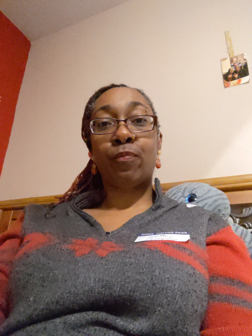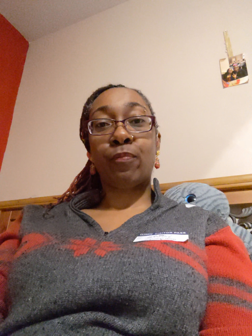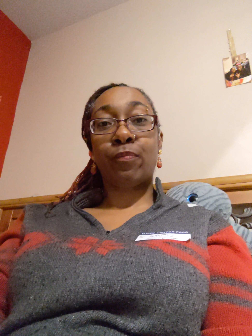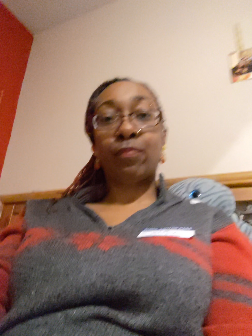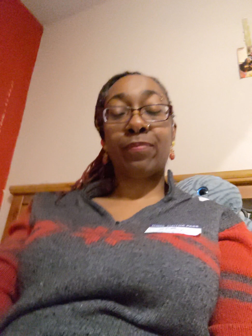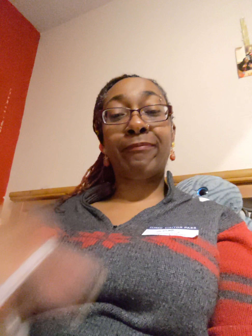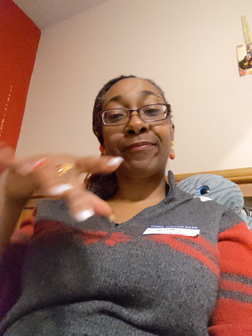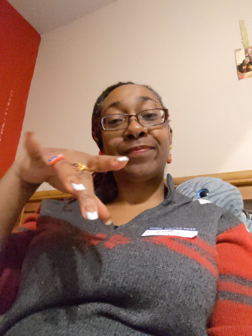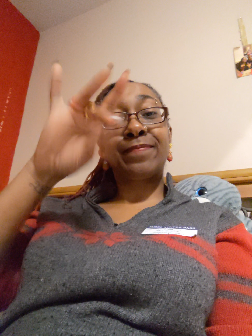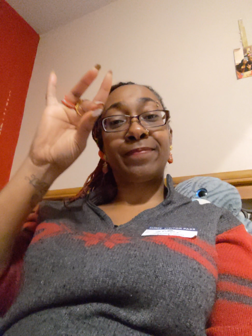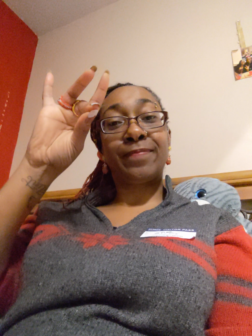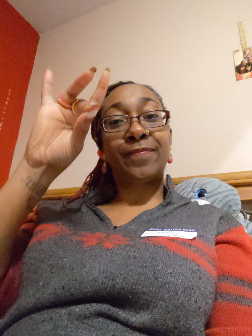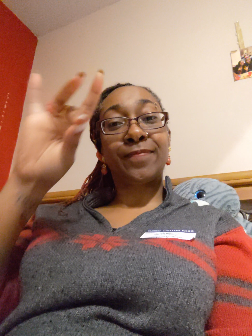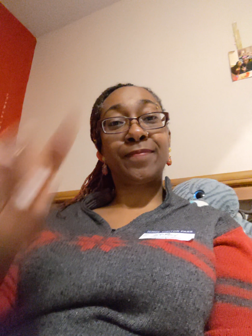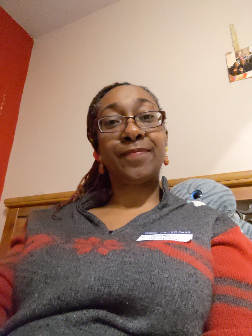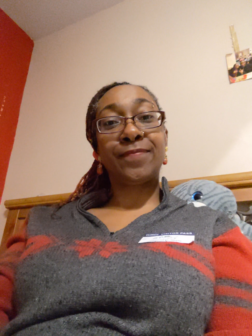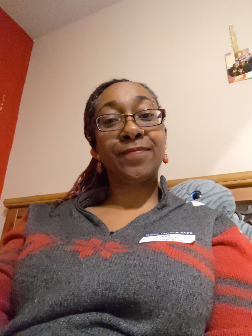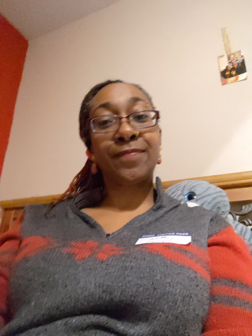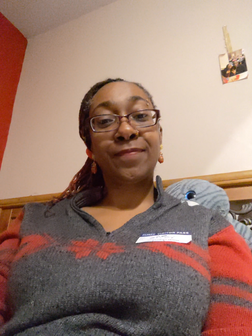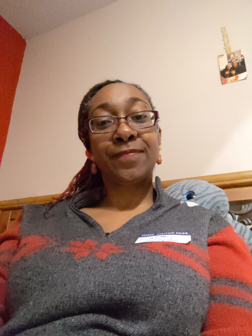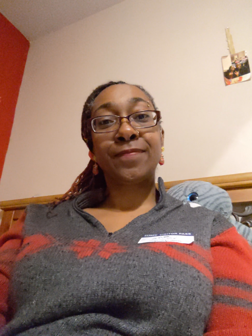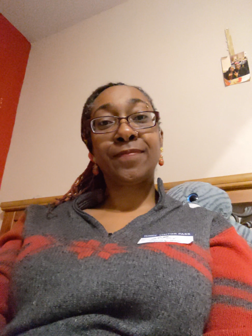find